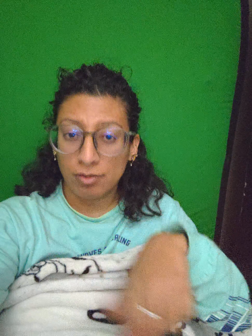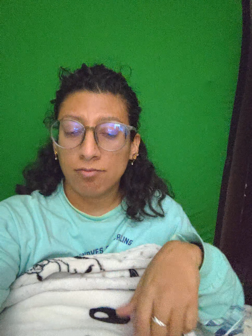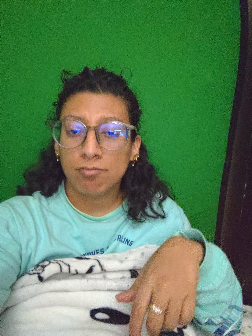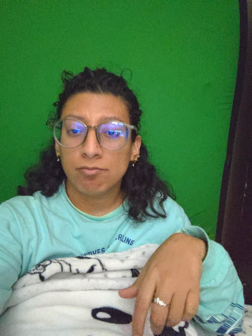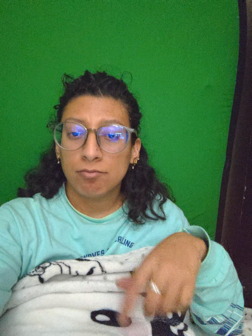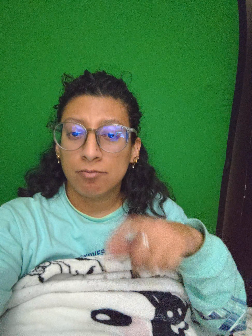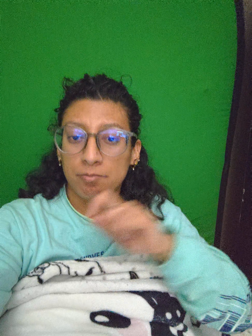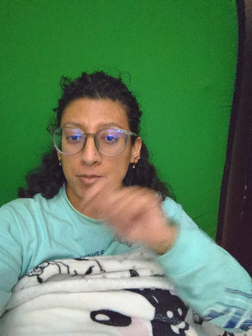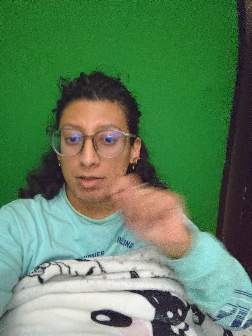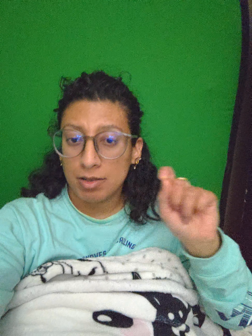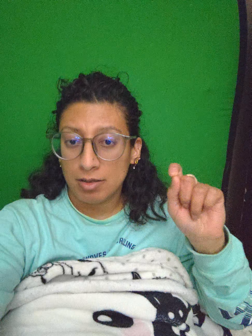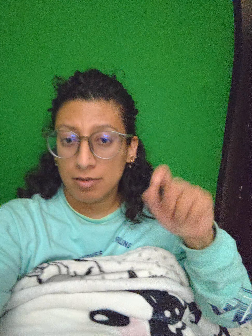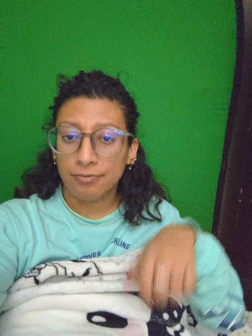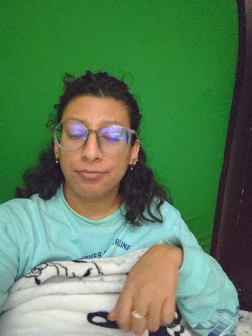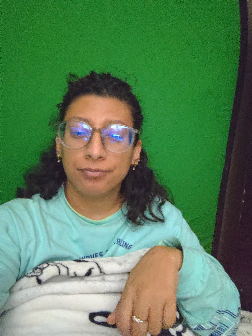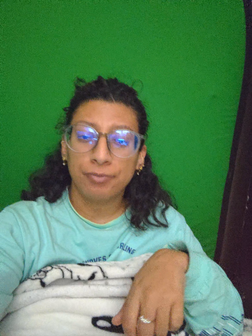pen